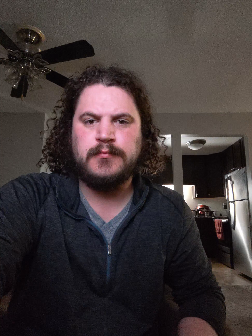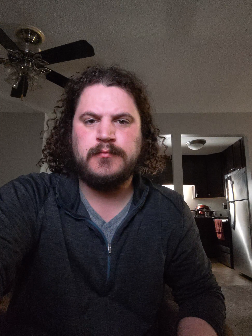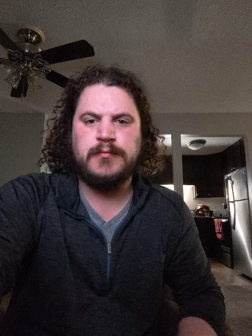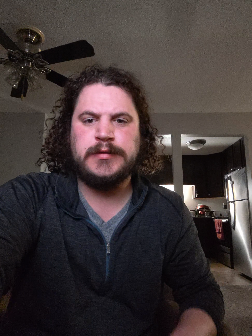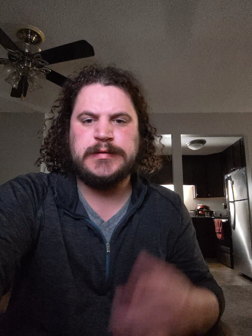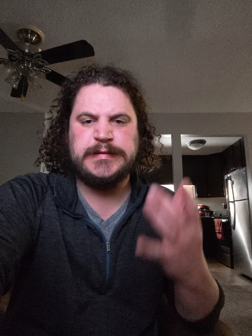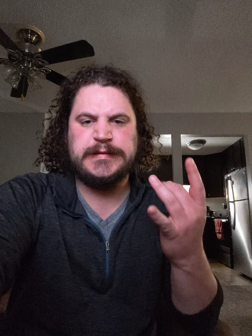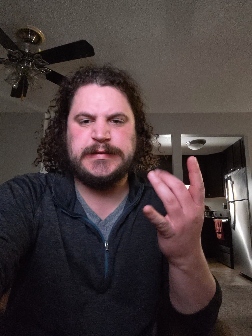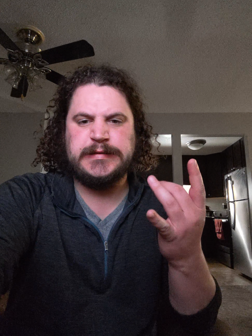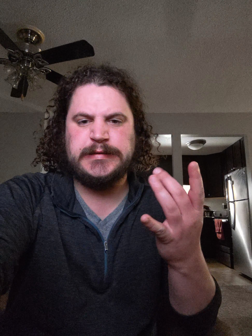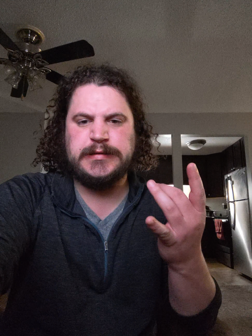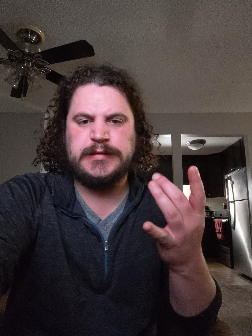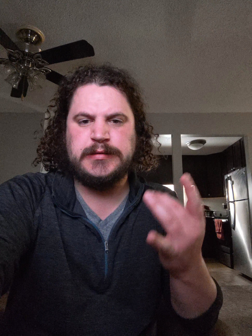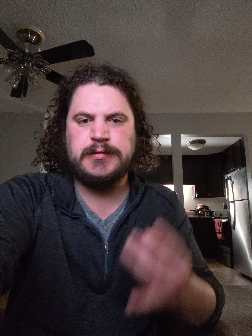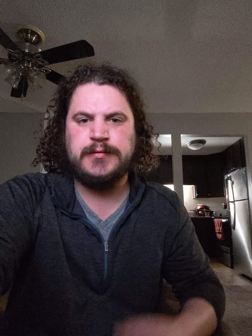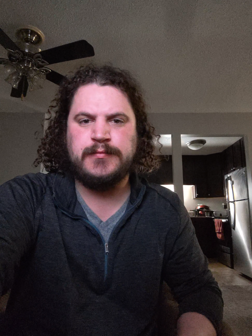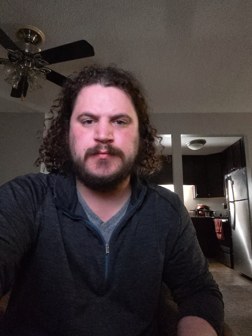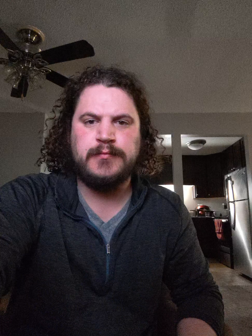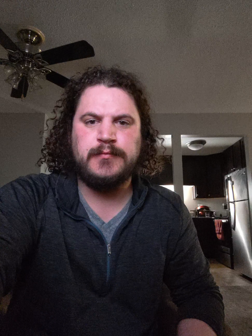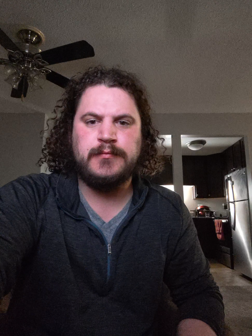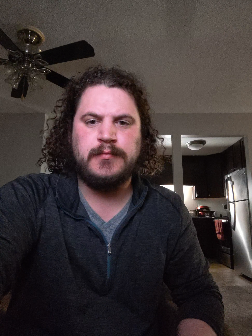sticky